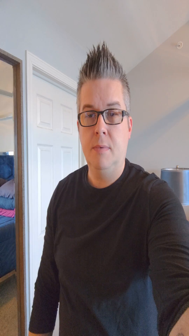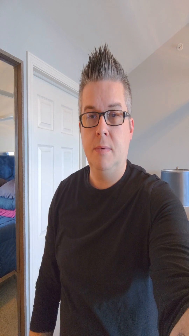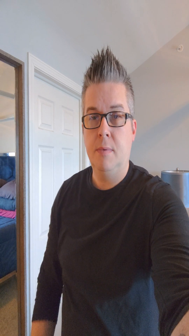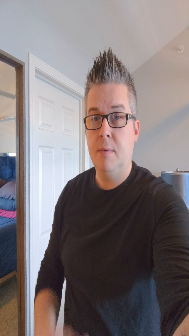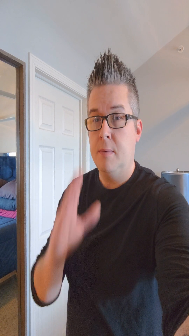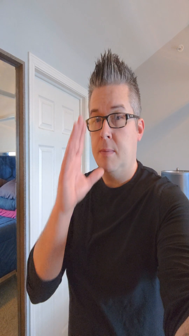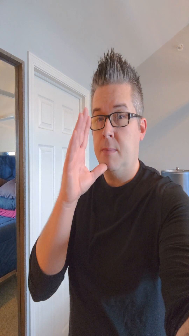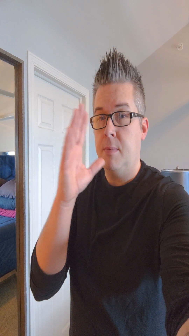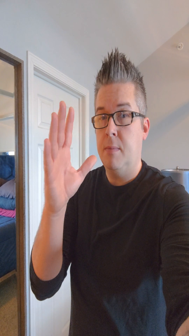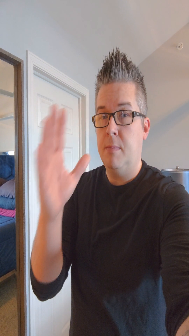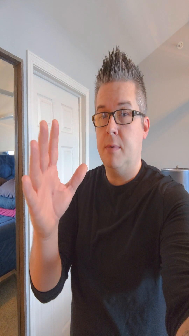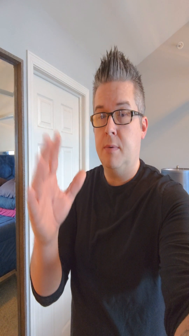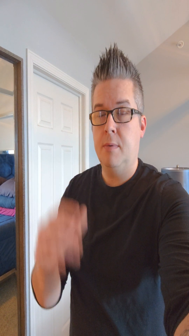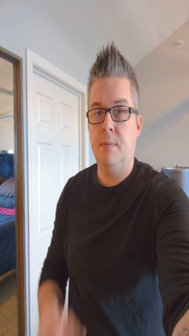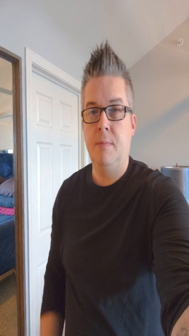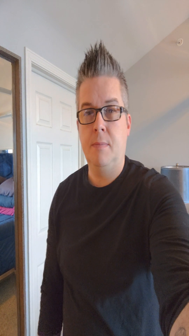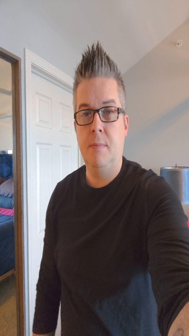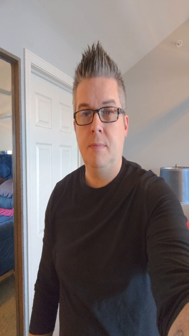grandma